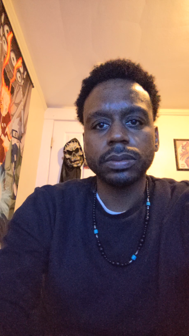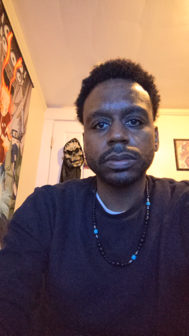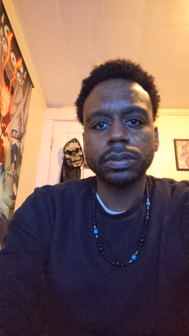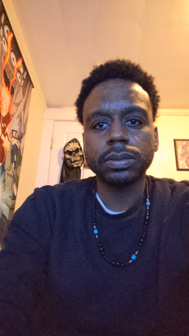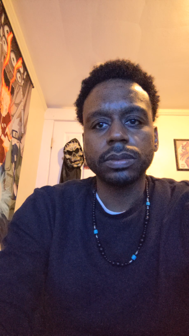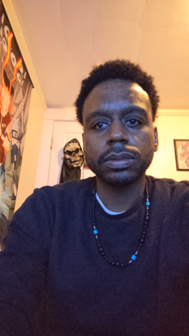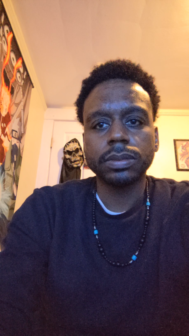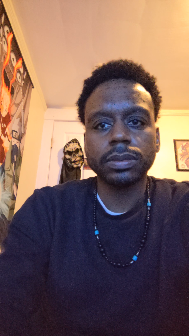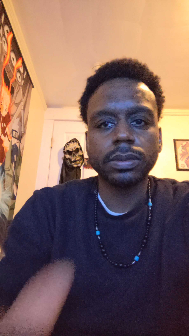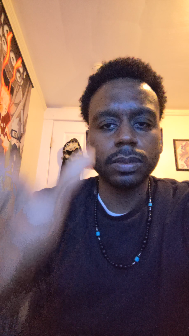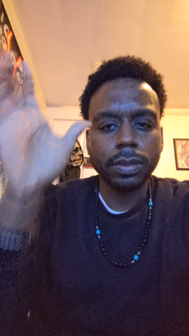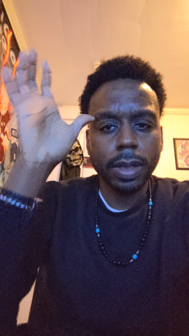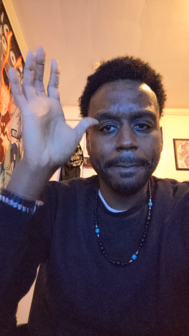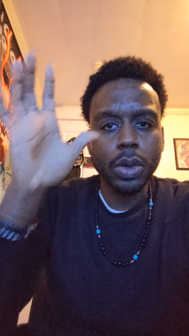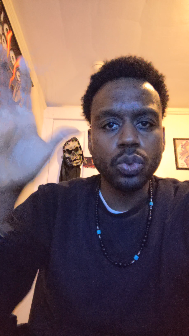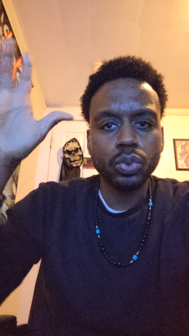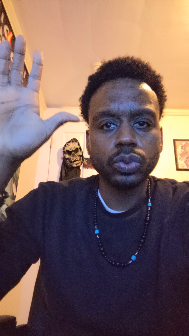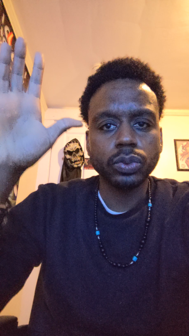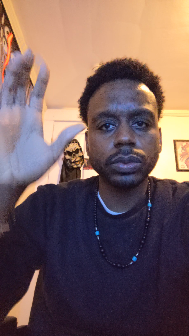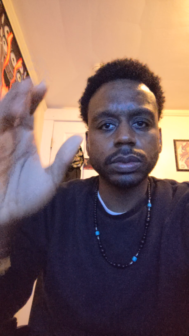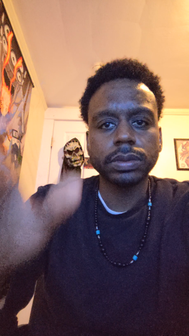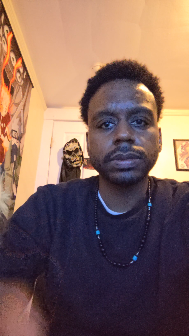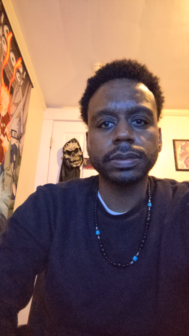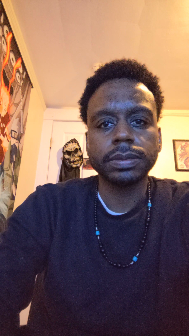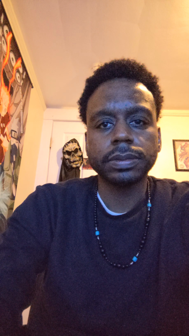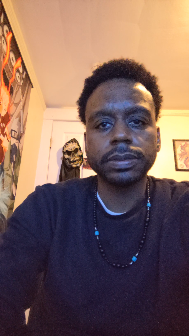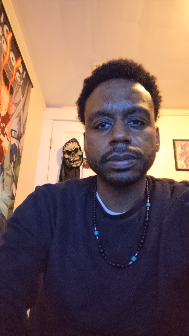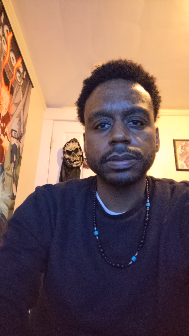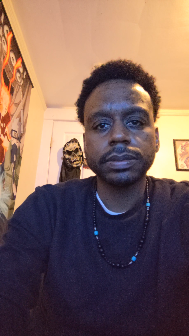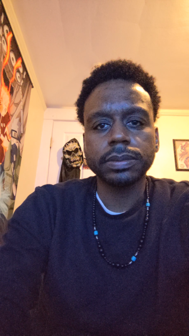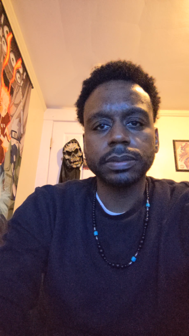moose